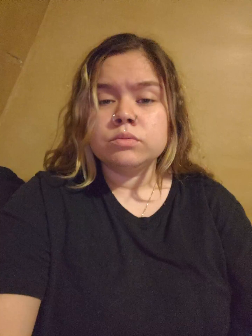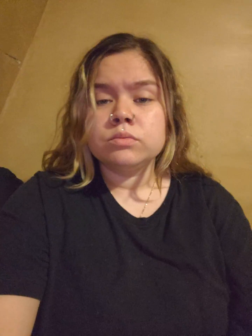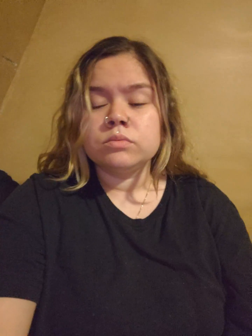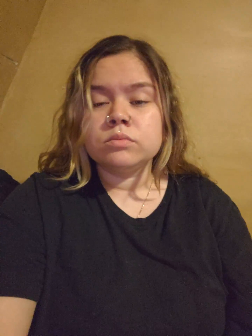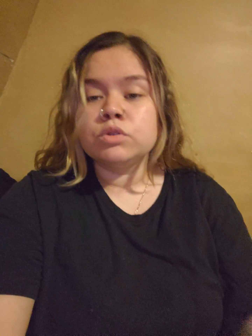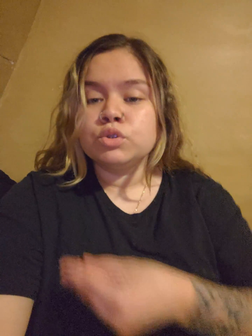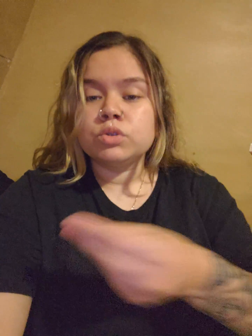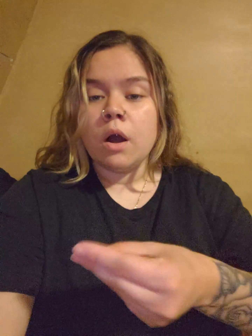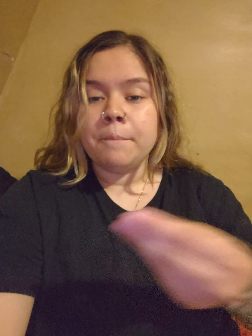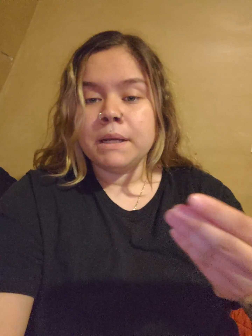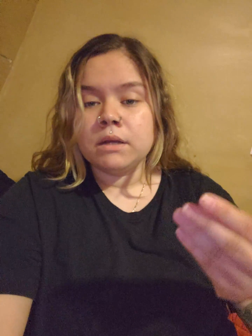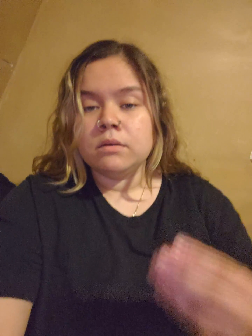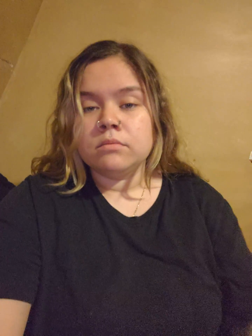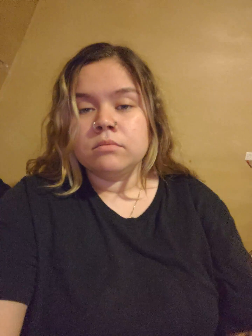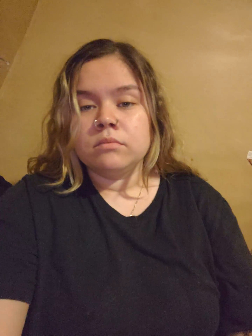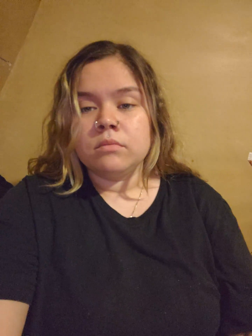shopping